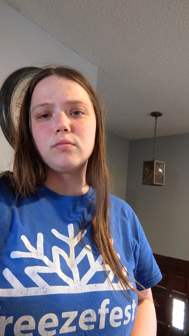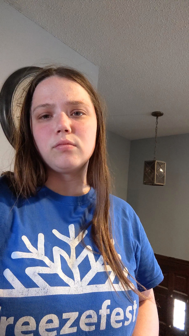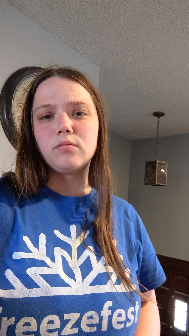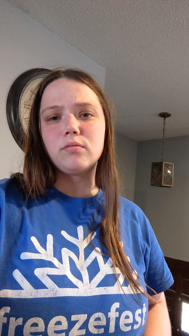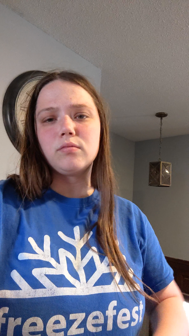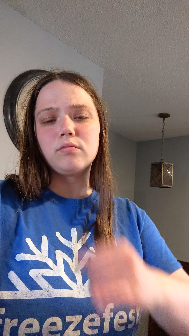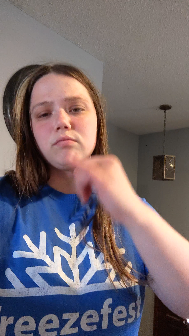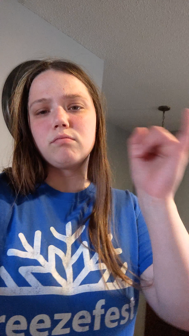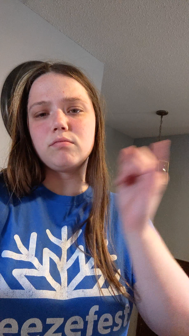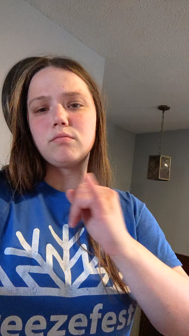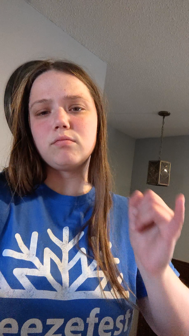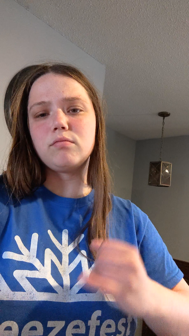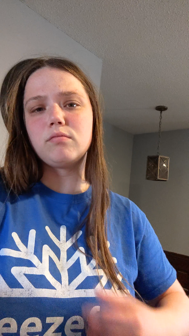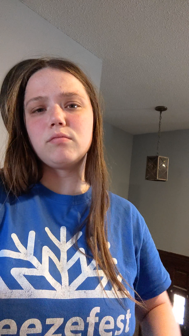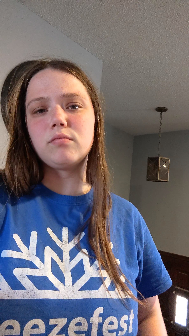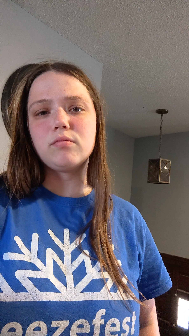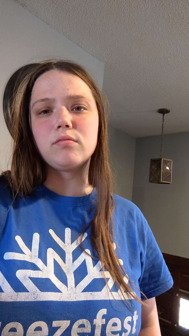draw